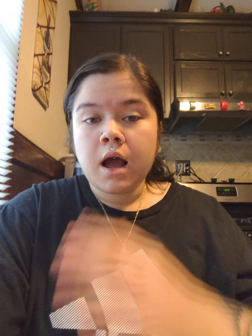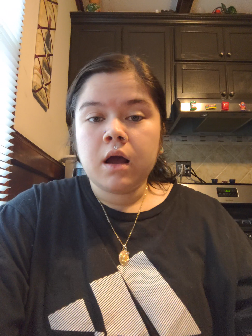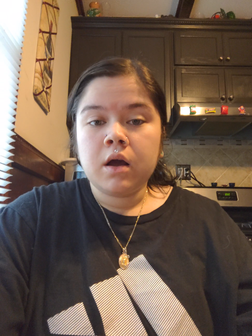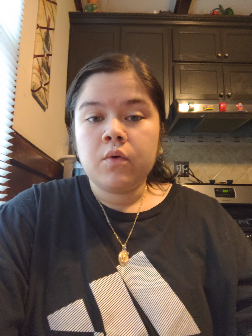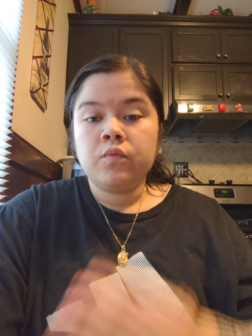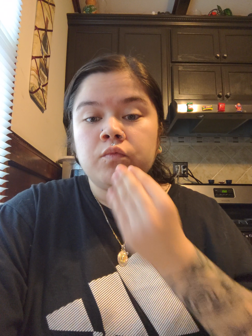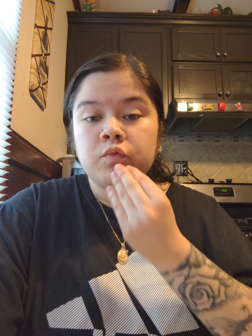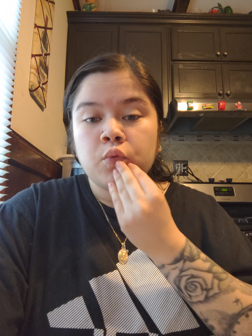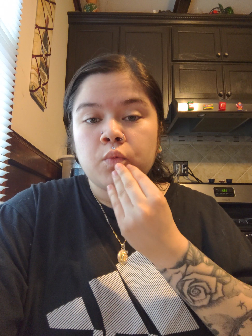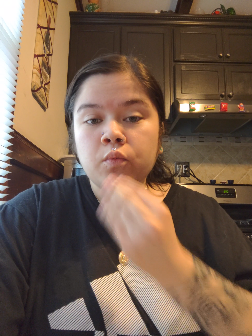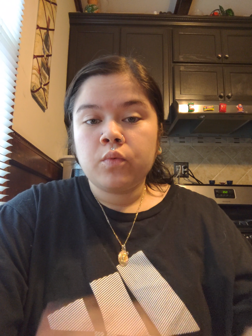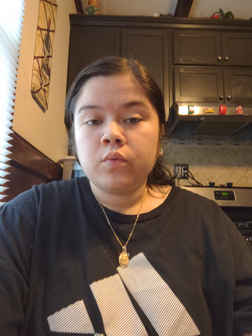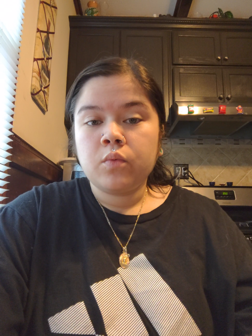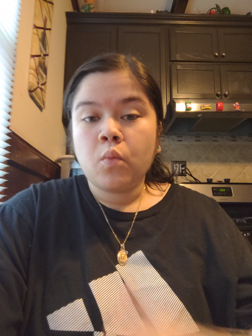food